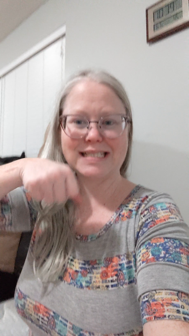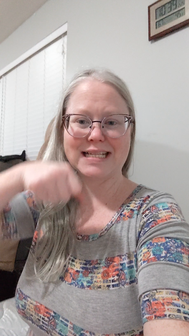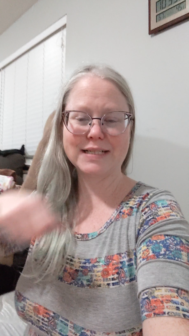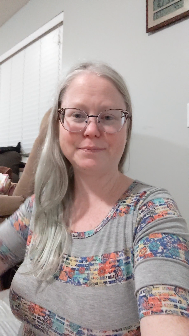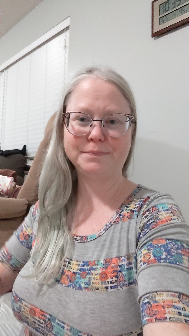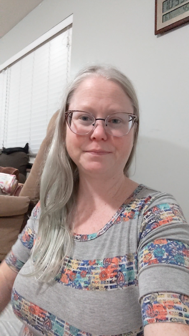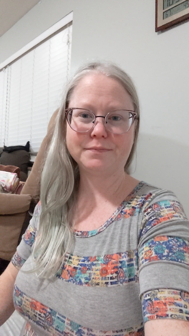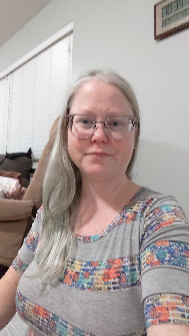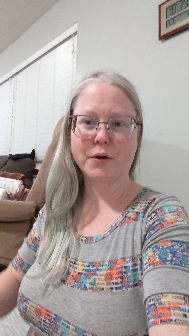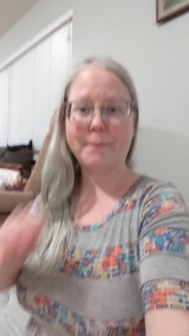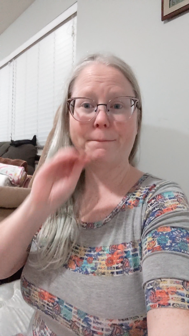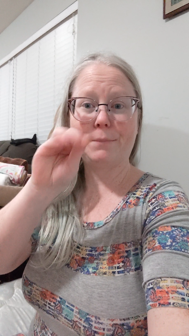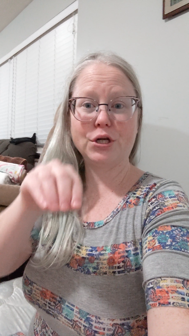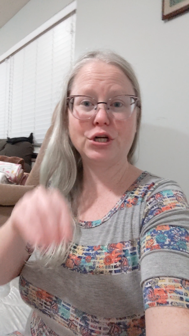put